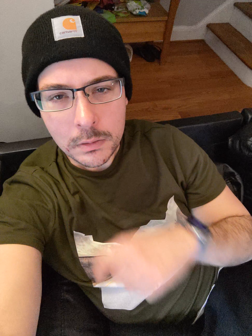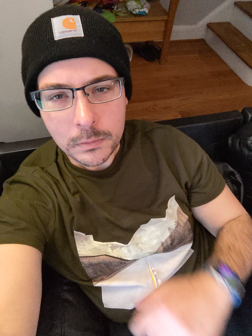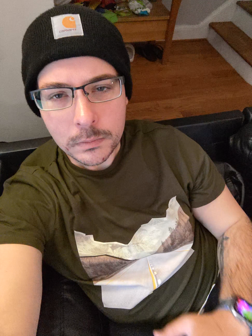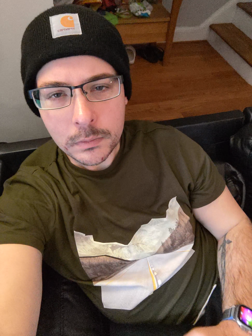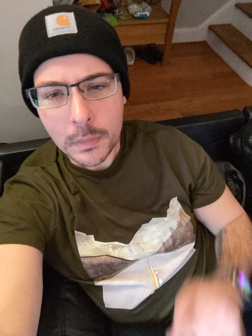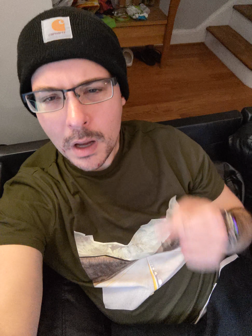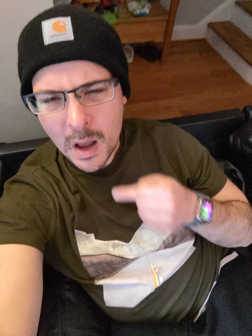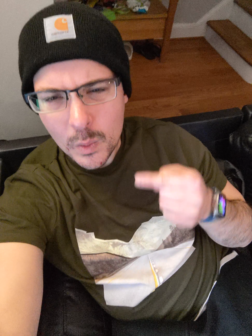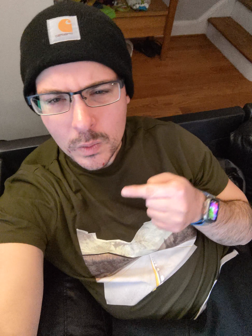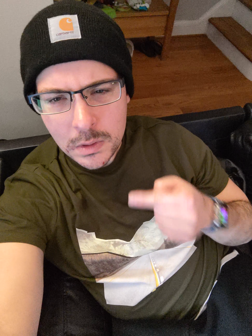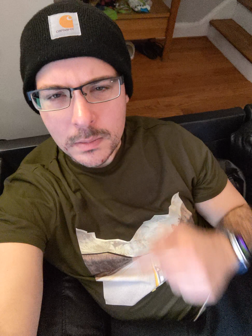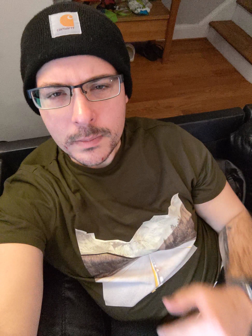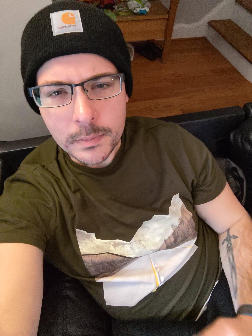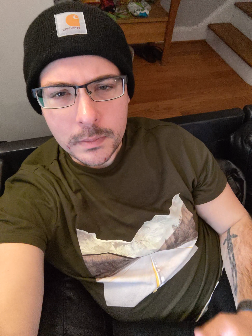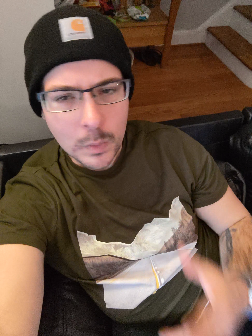owie